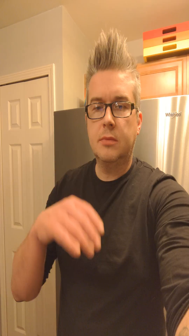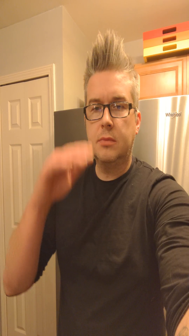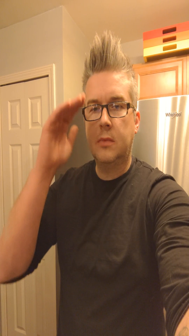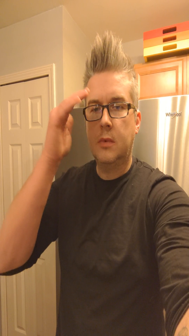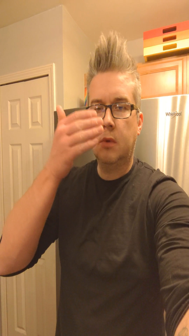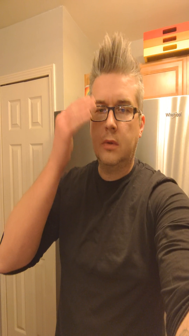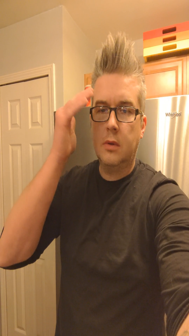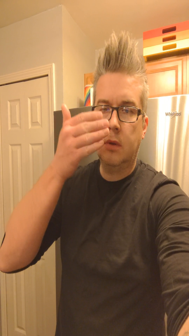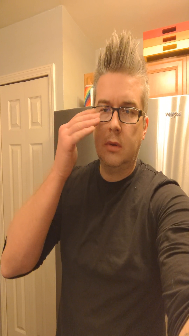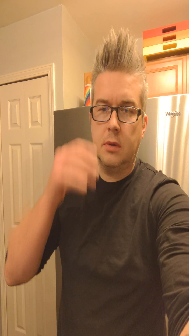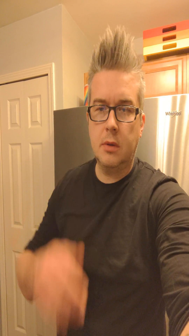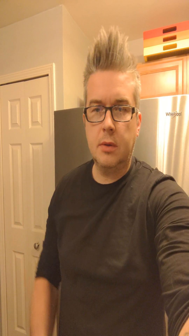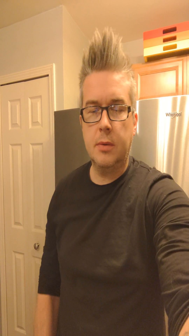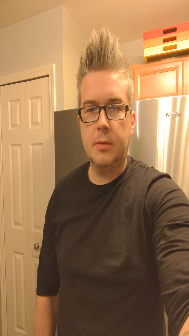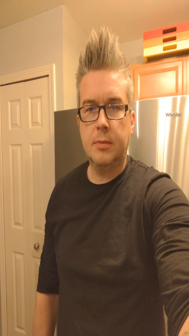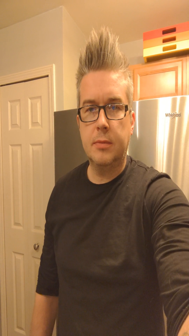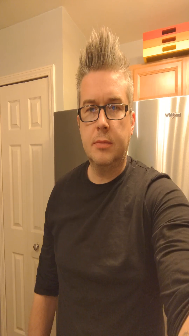sleepy